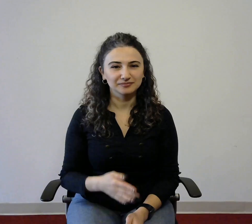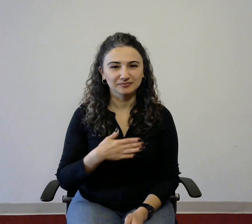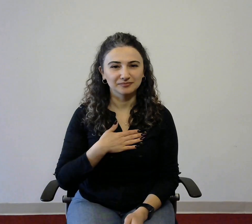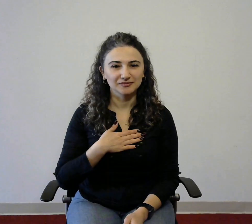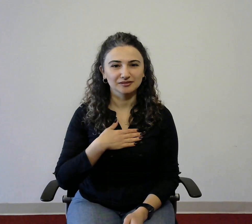mən